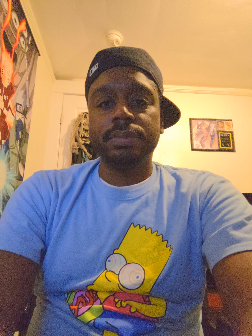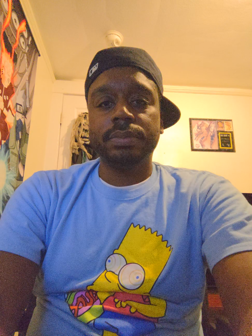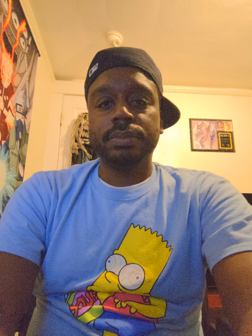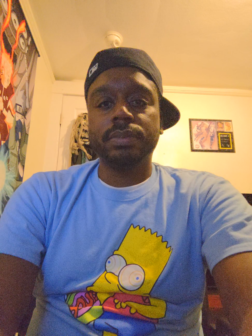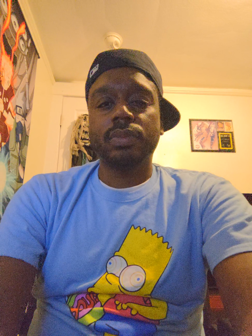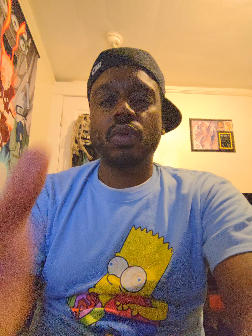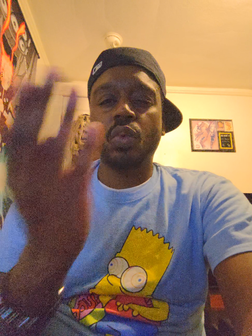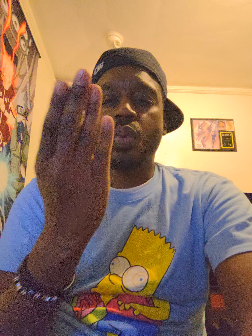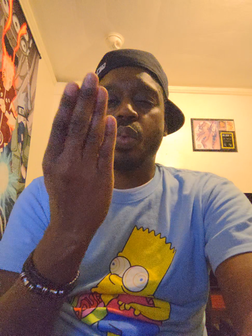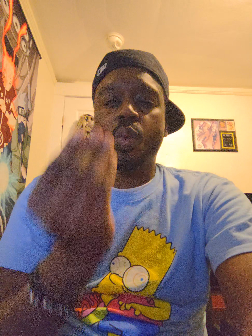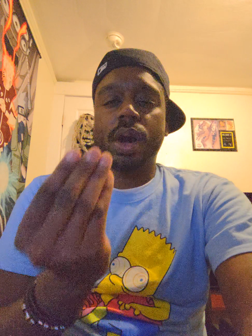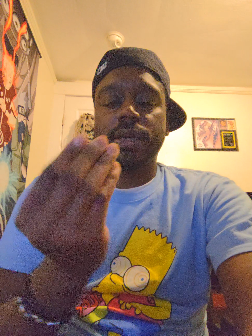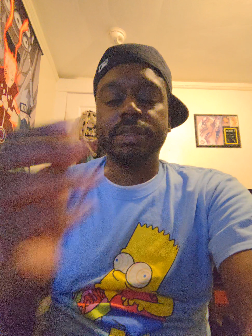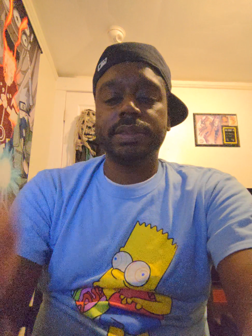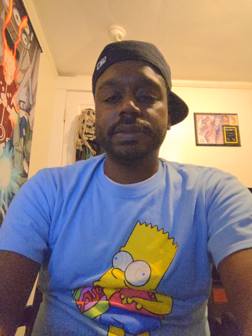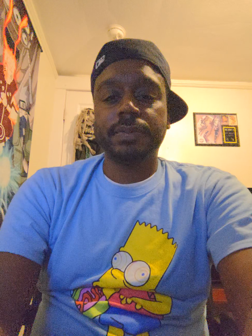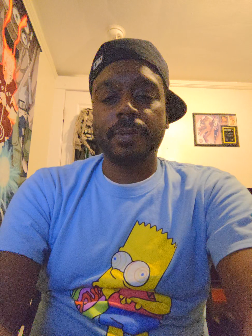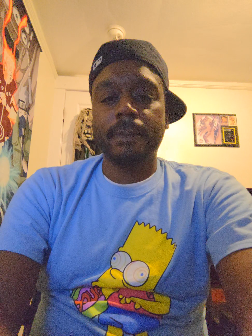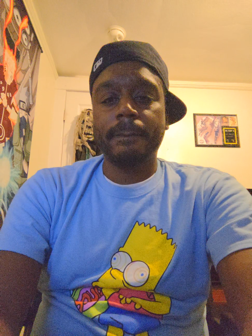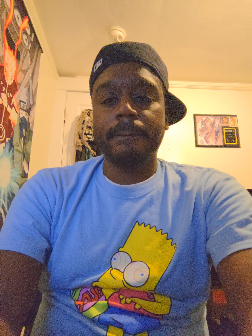wet